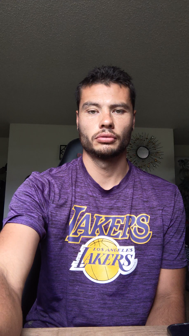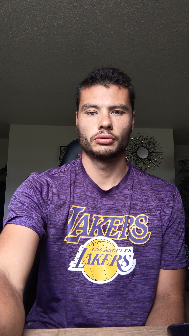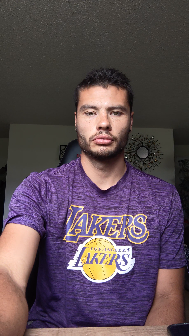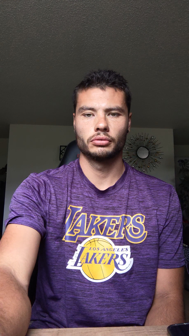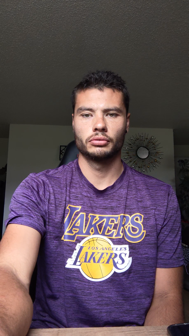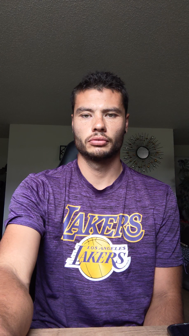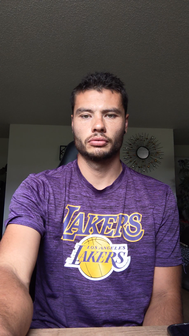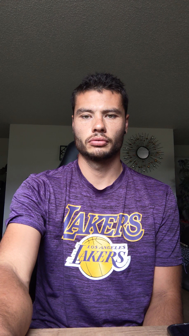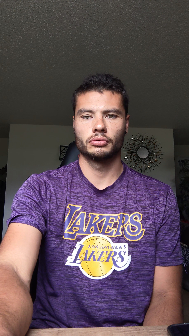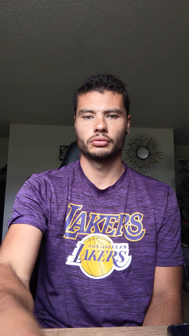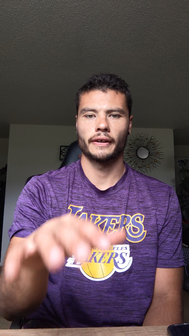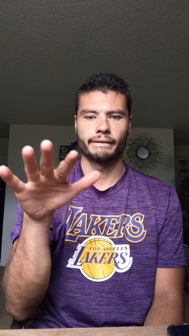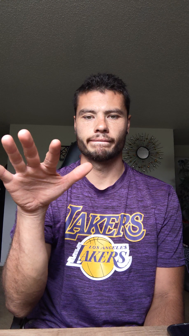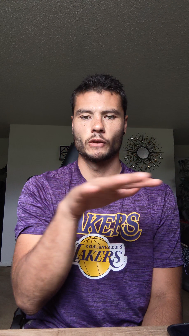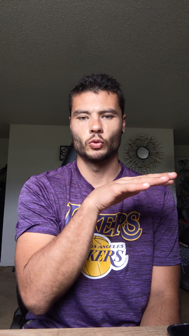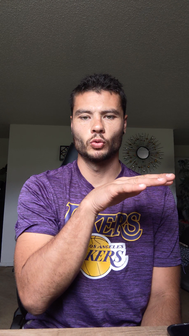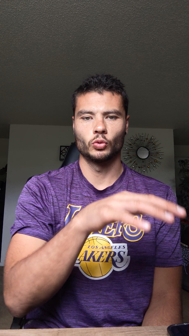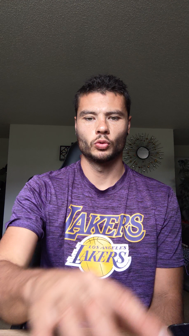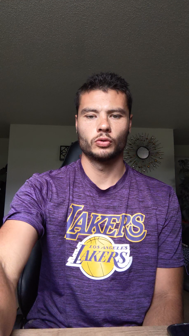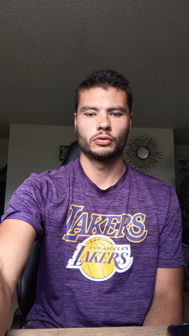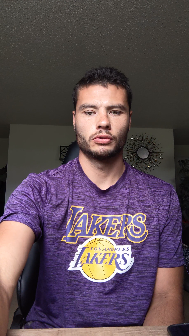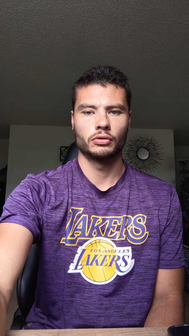full